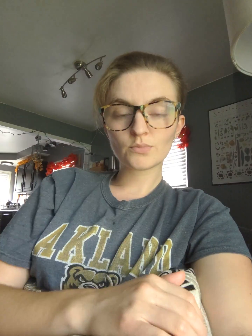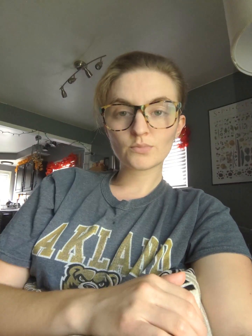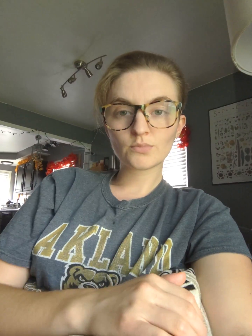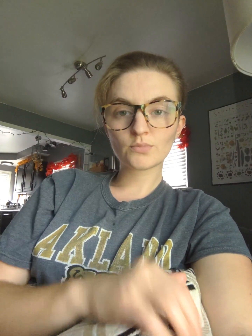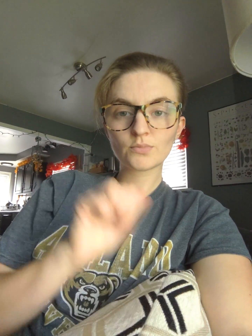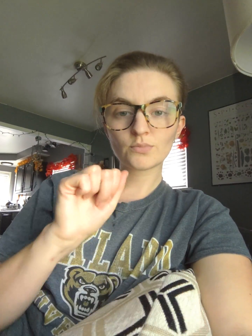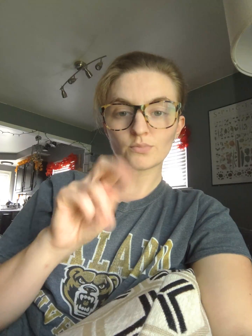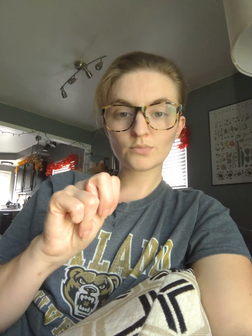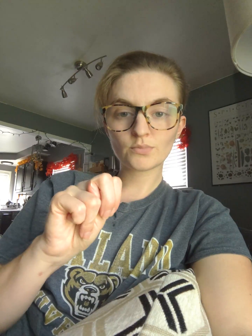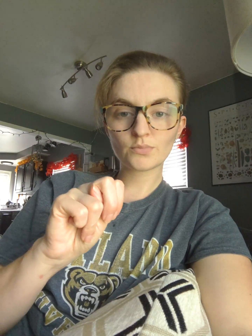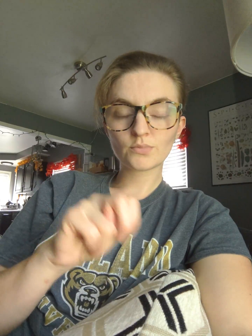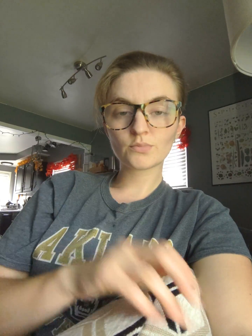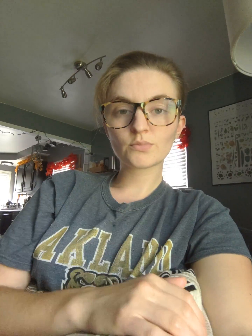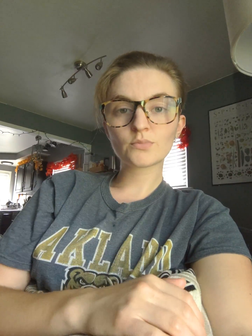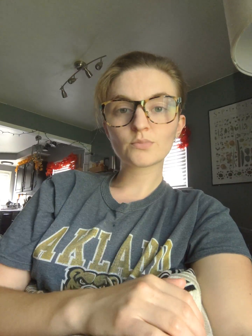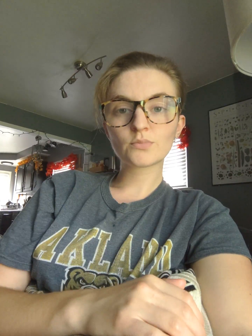an